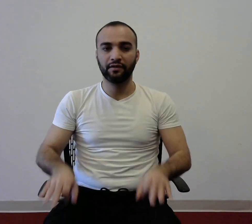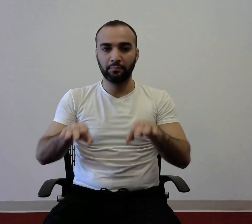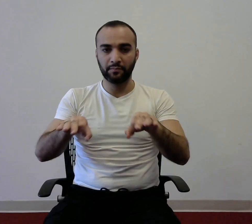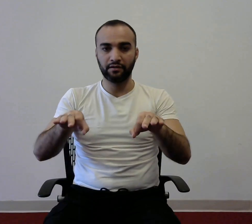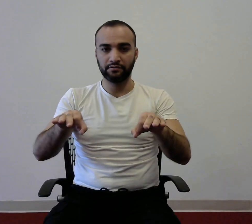avtomobil